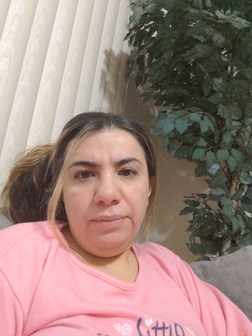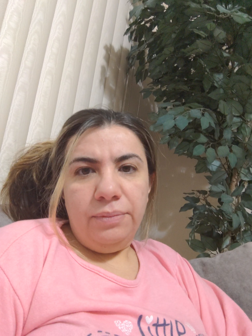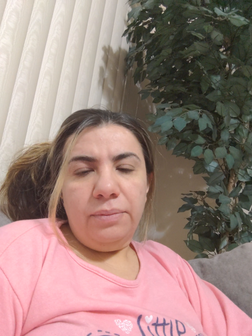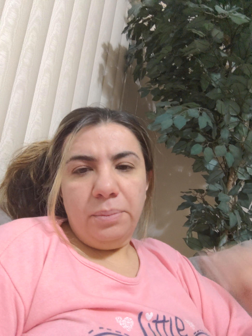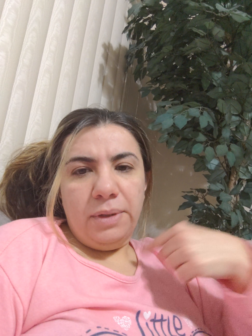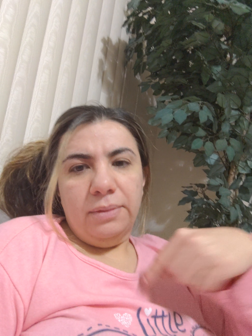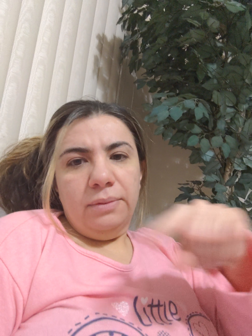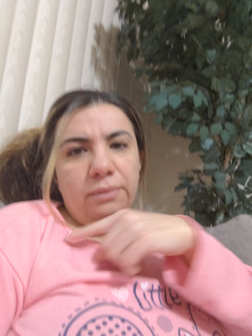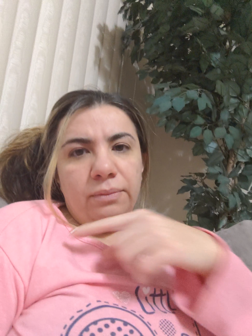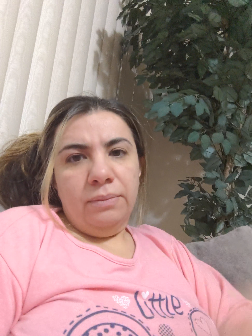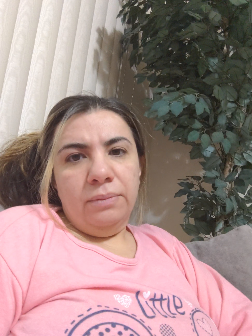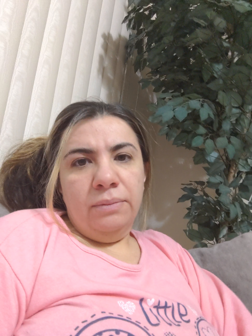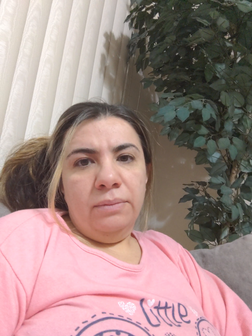we